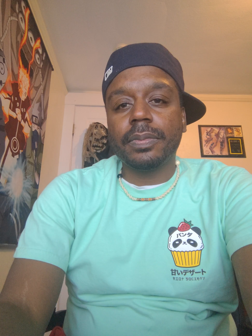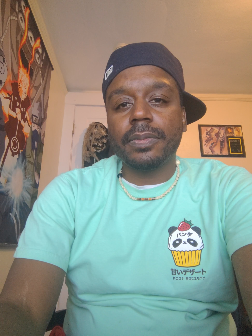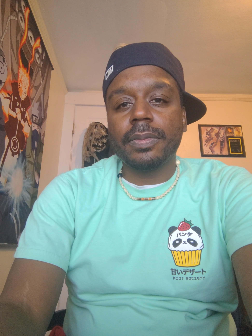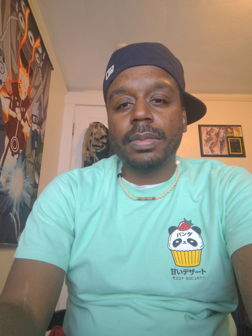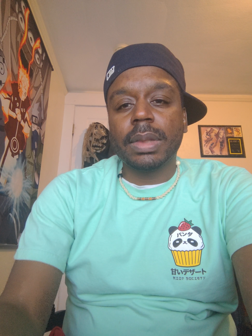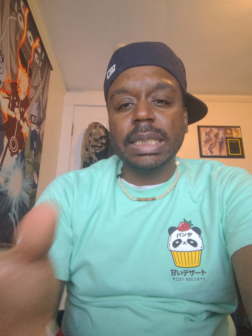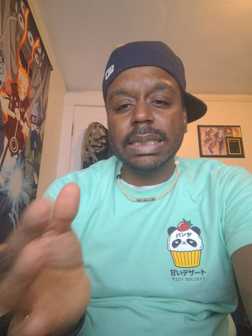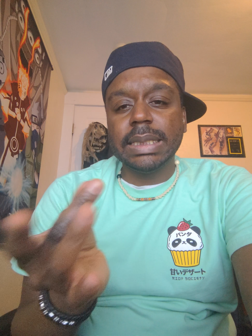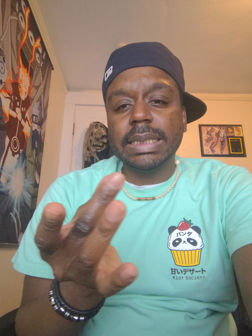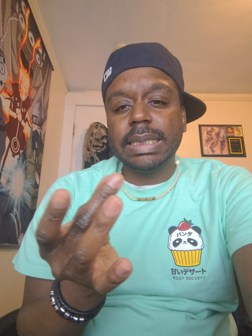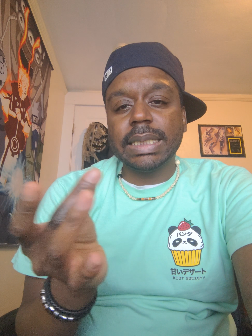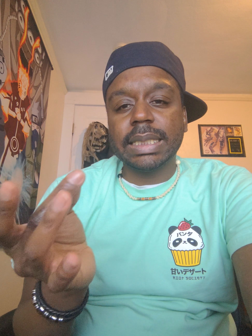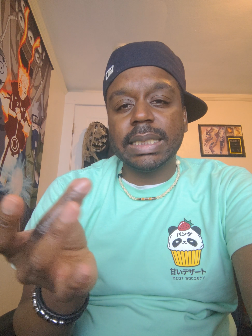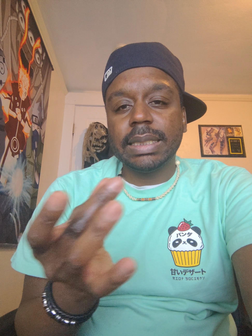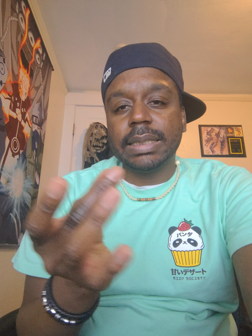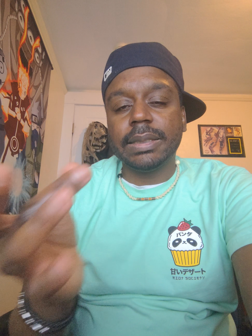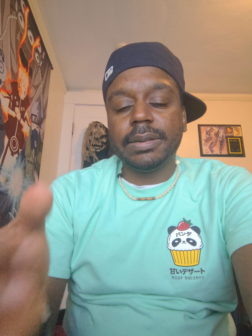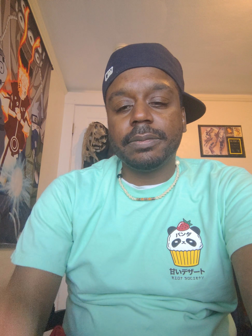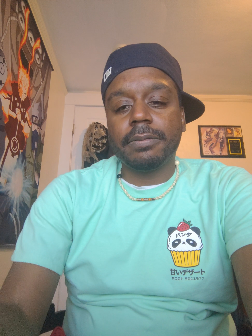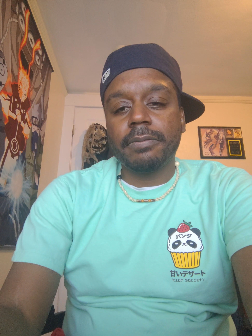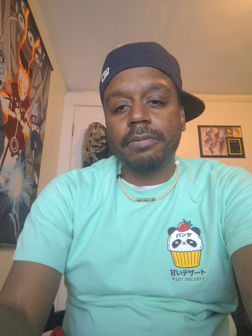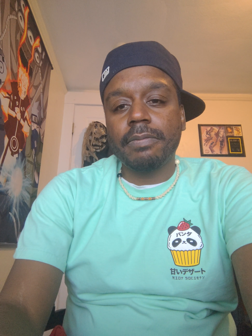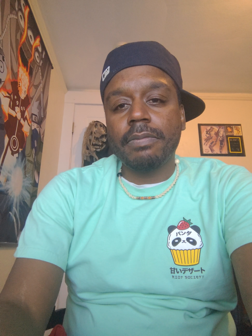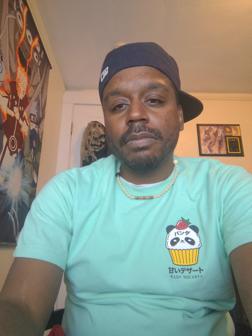sticky